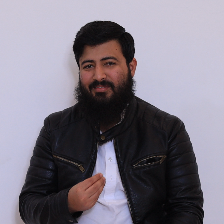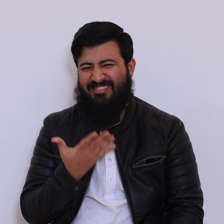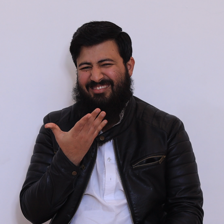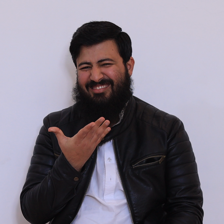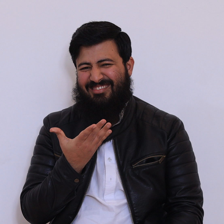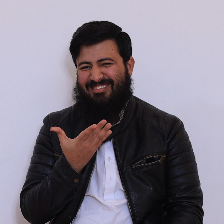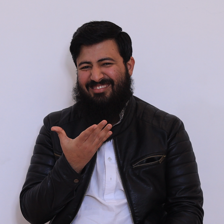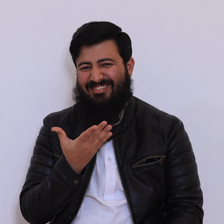glad